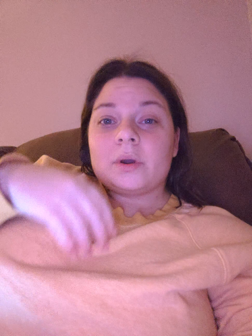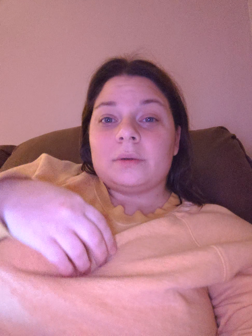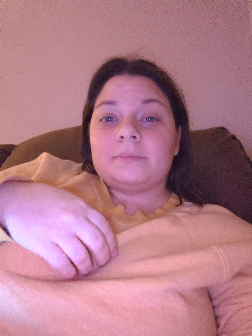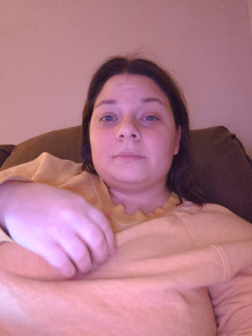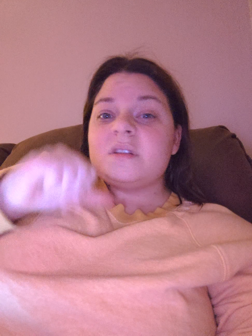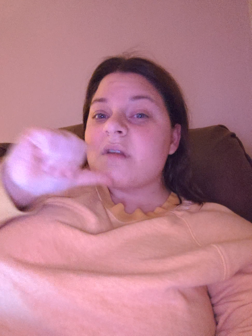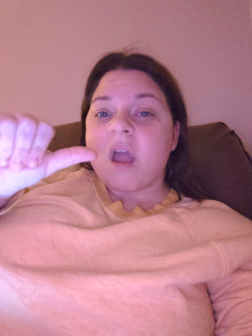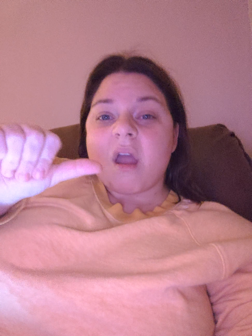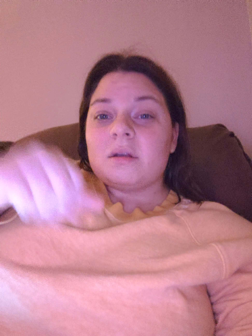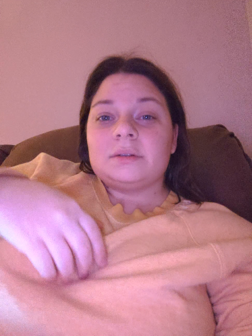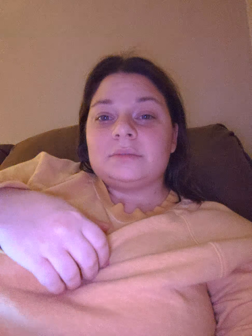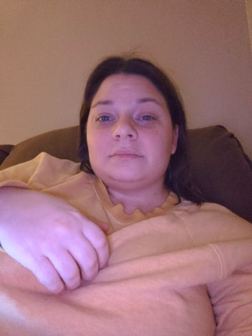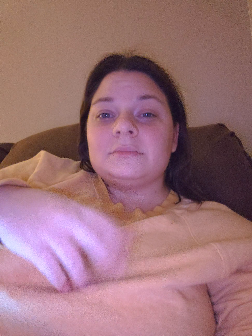not